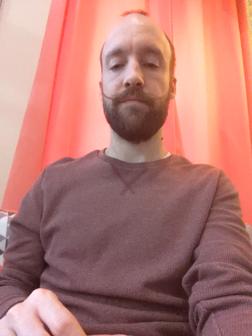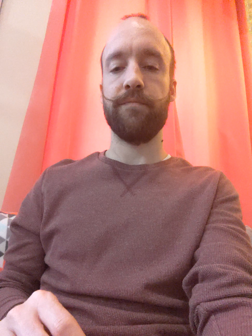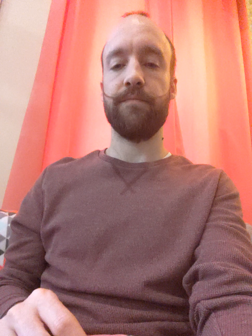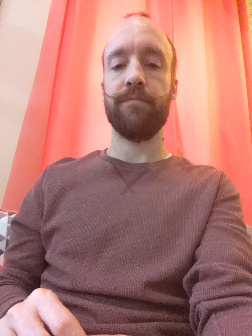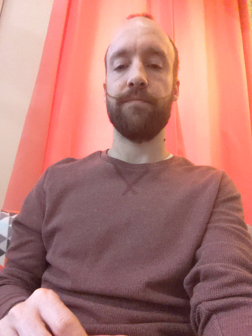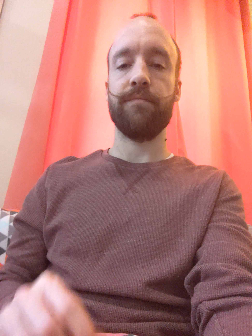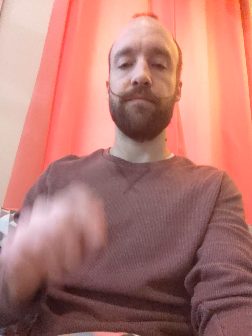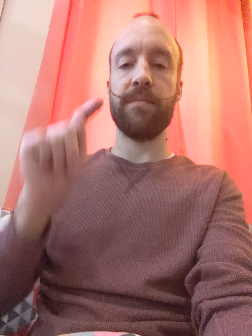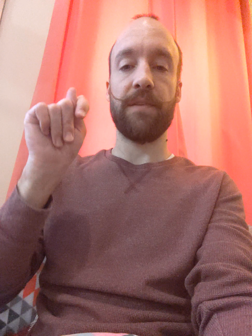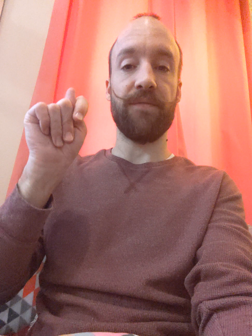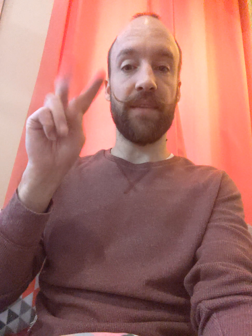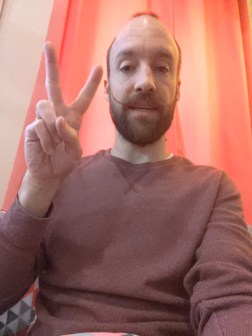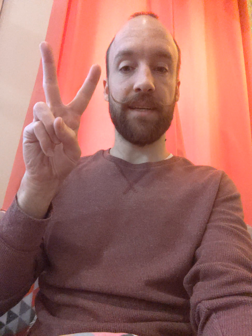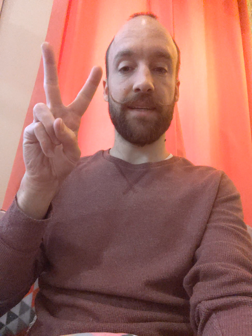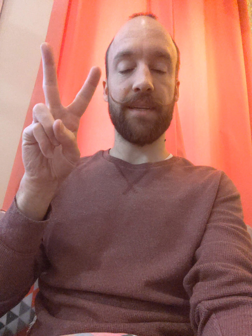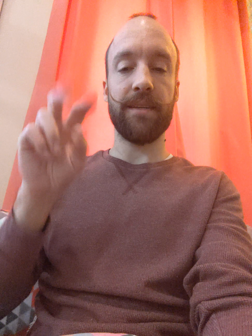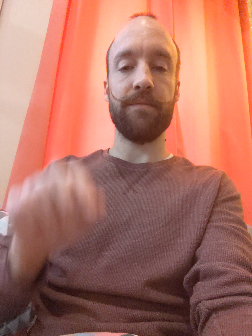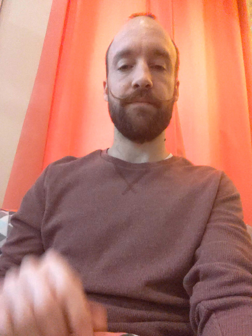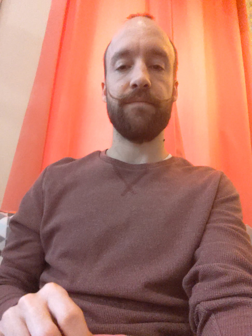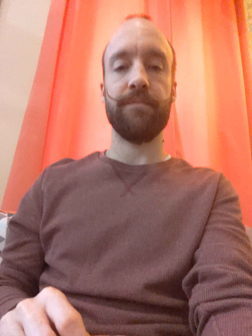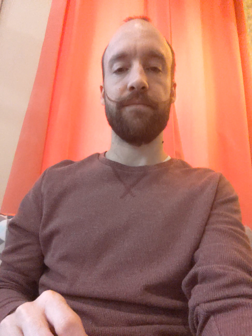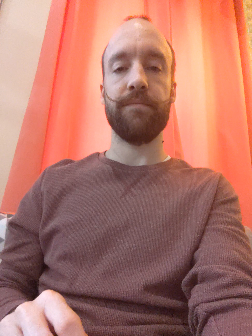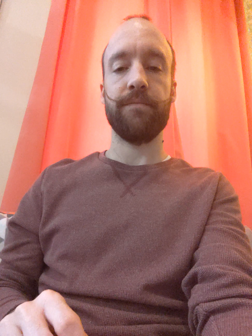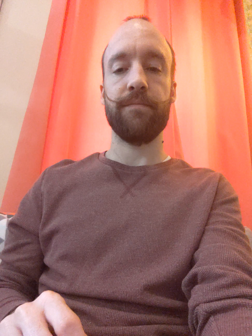TV